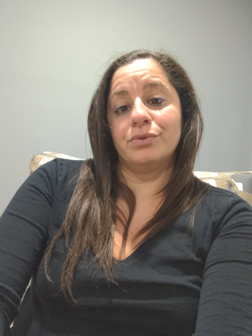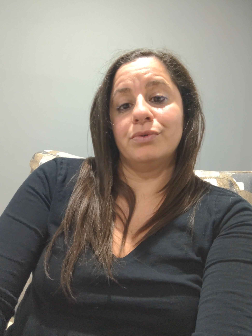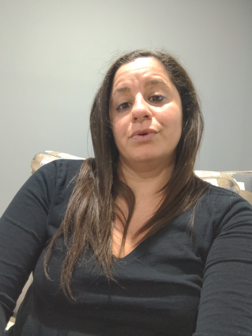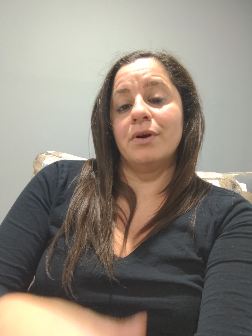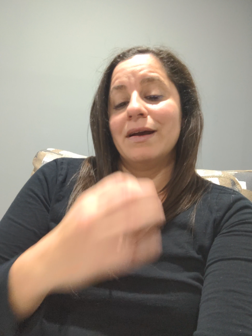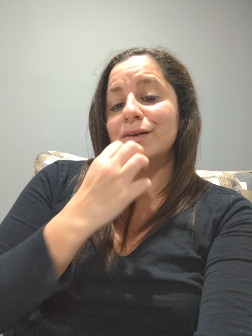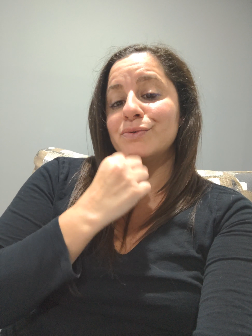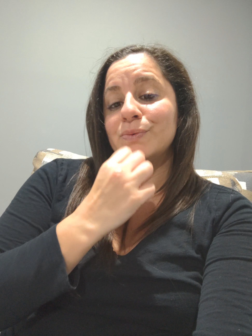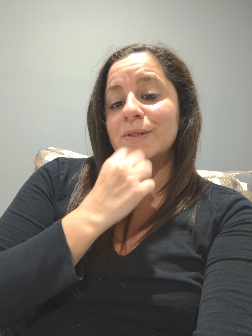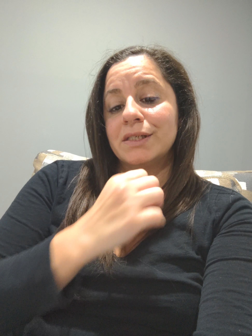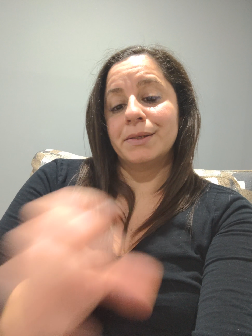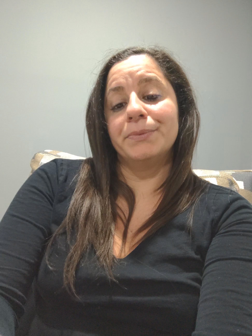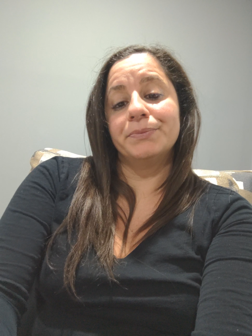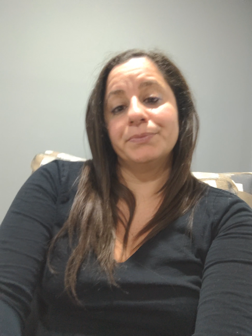underwear